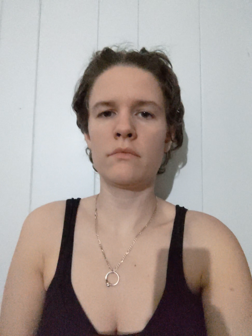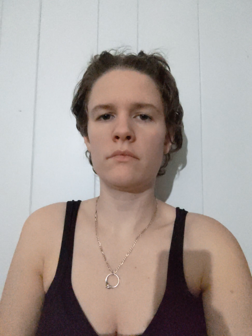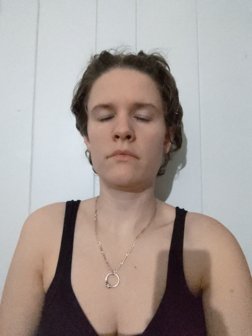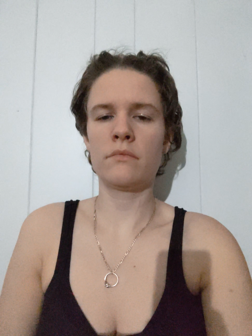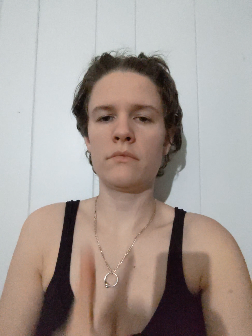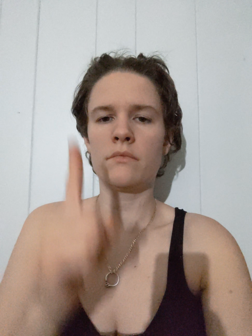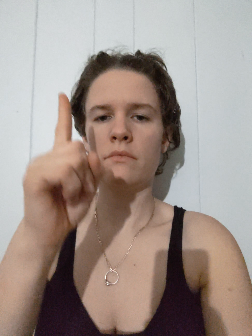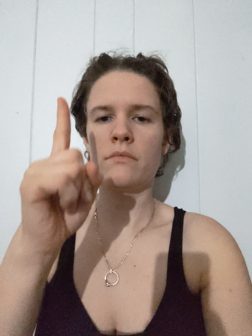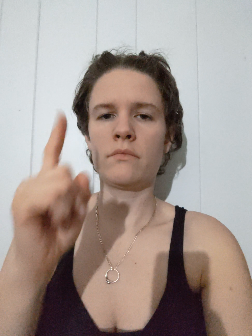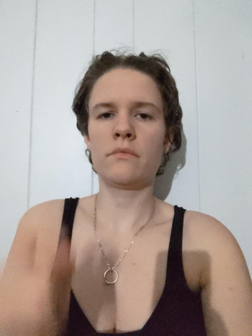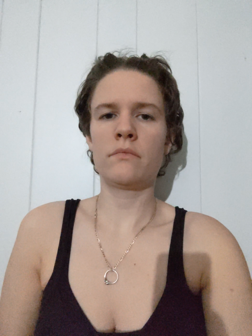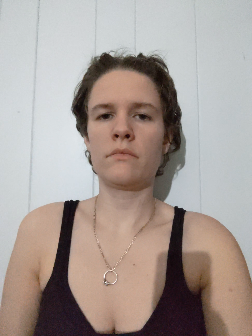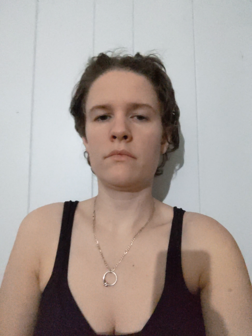up